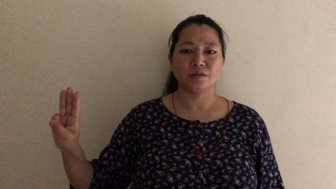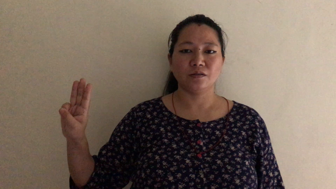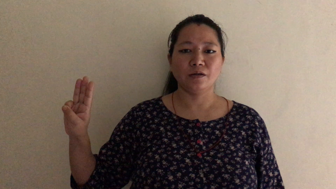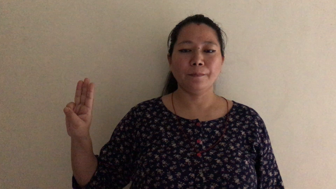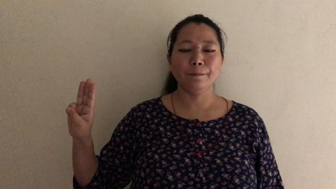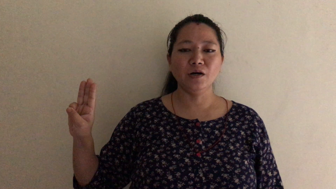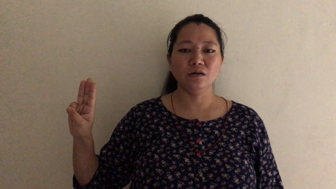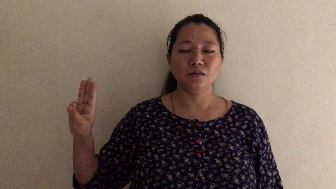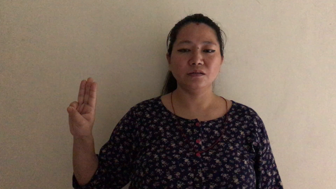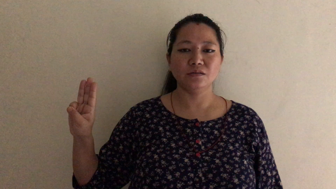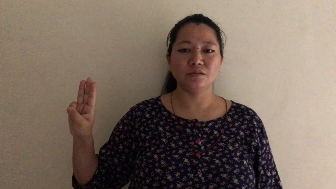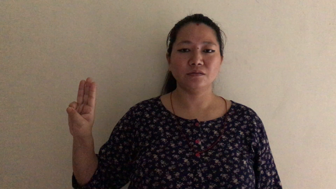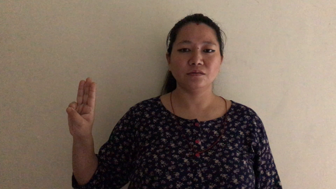म